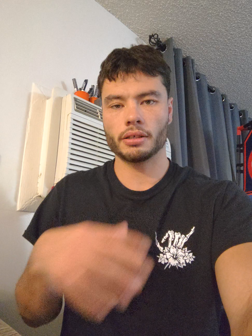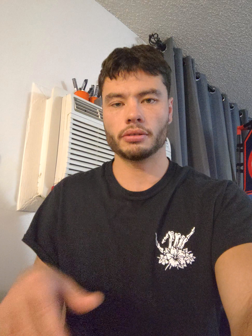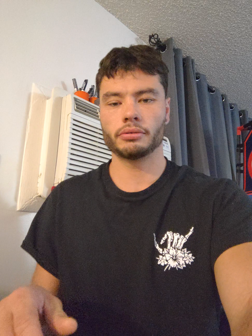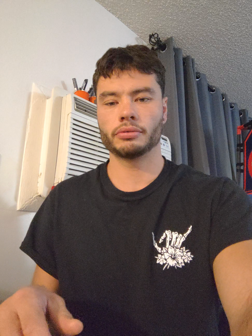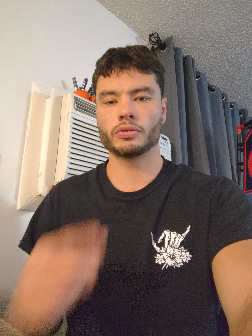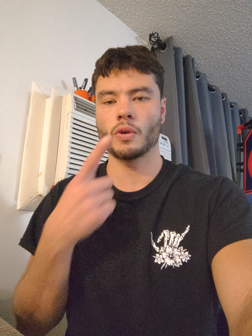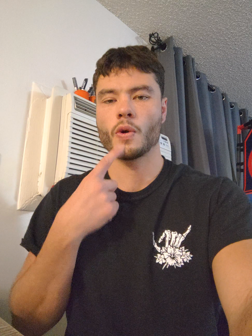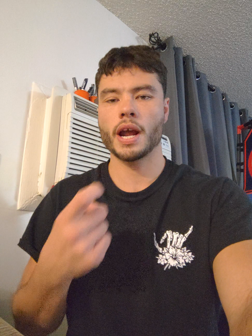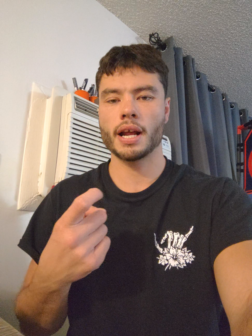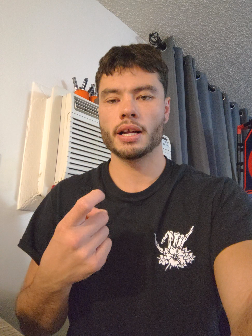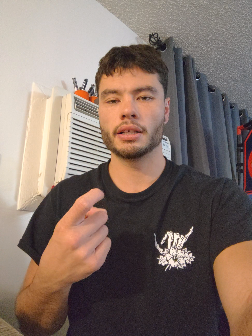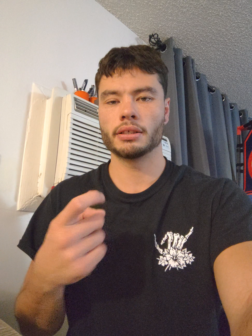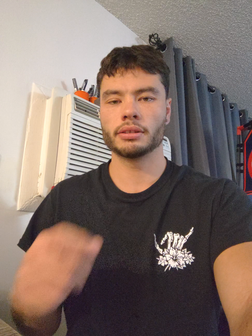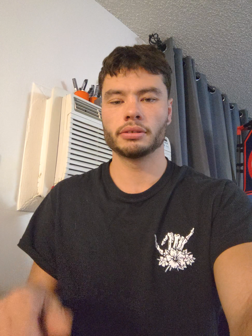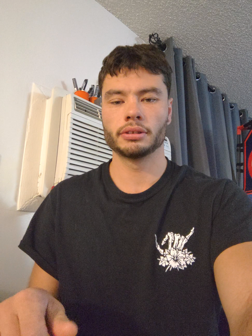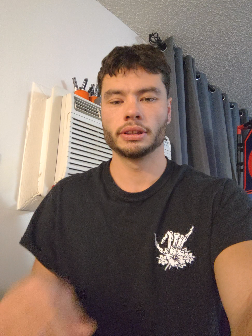red